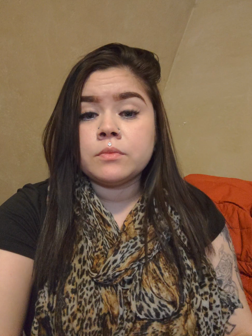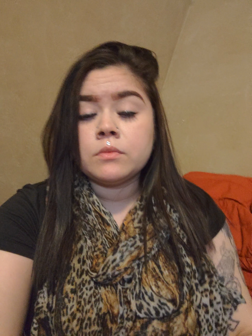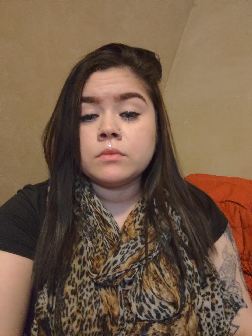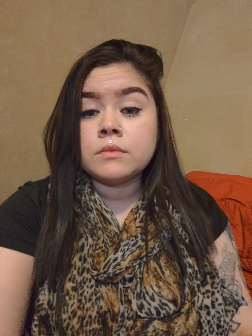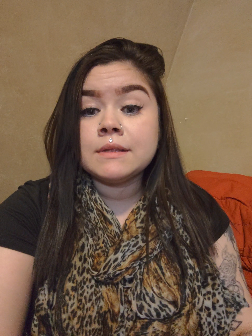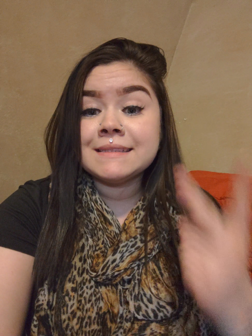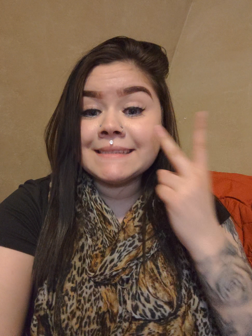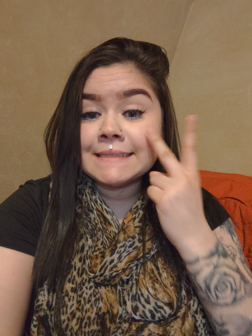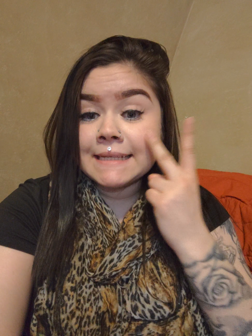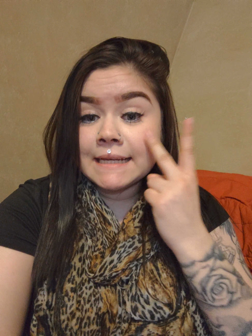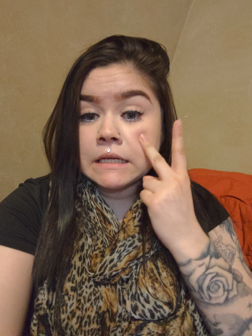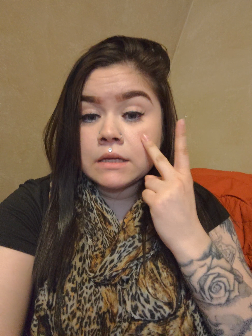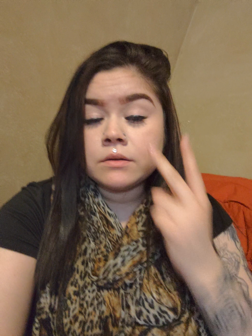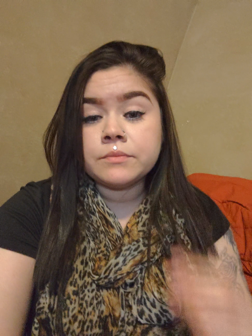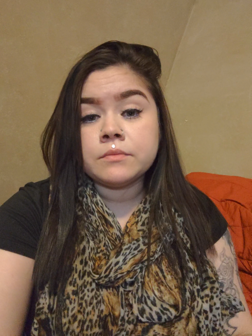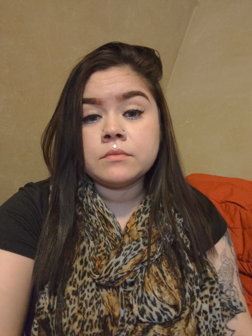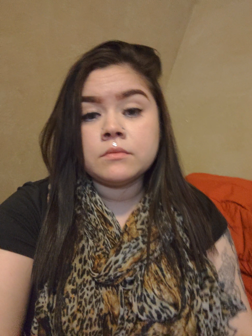see